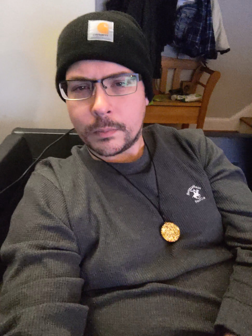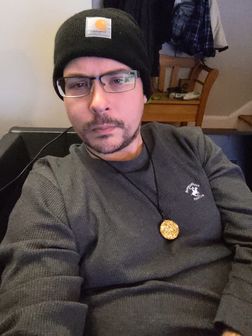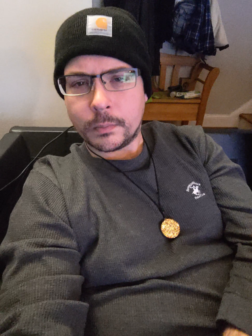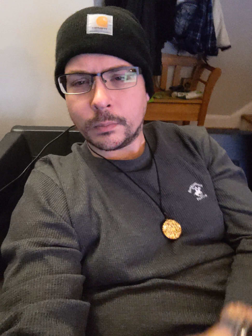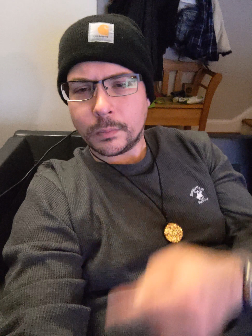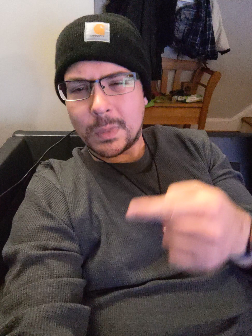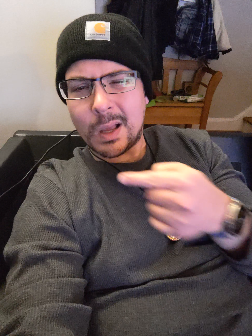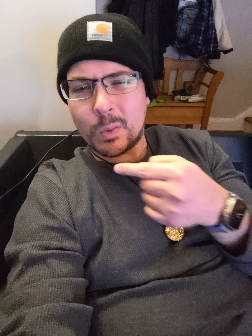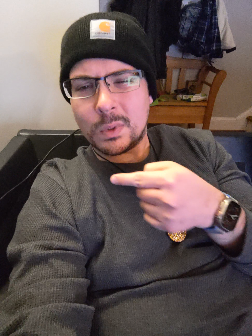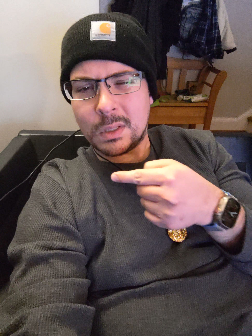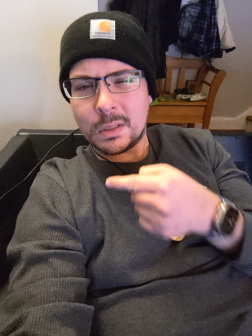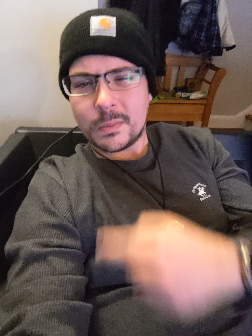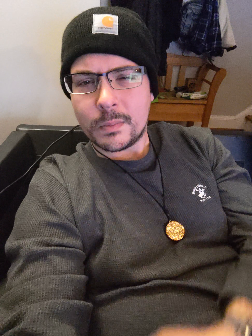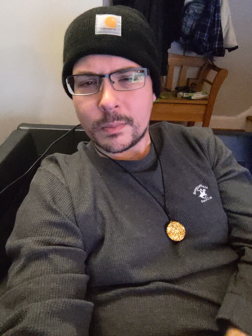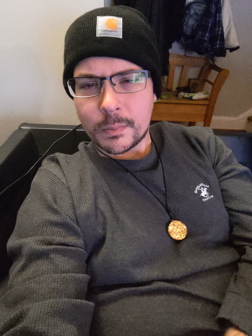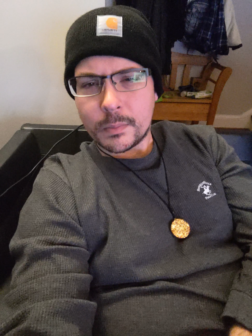owie